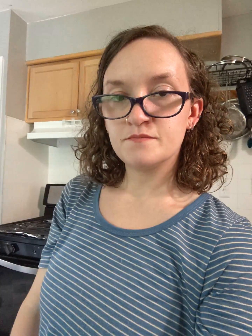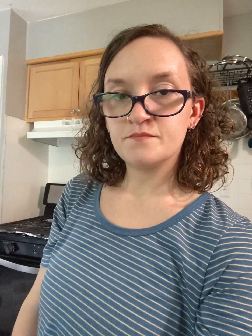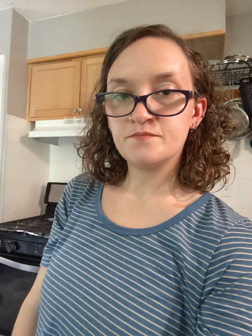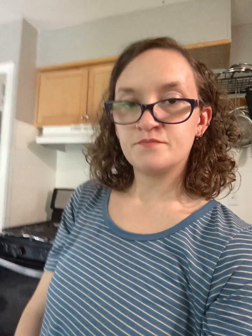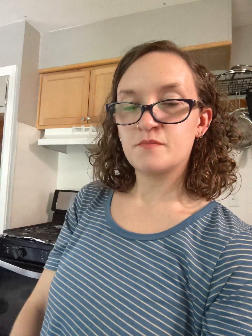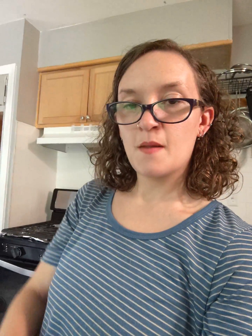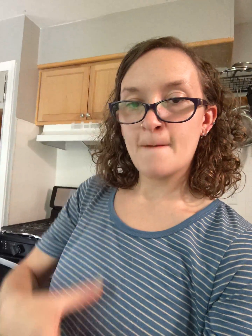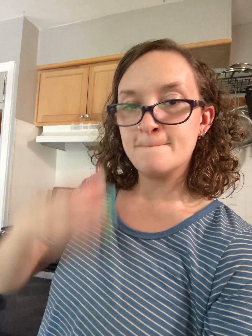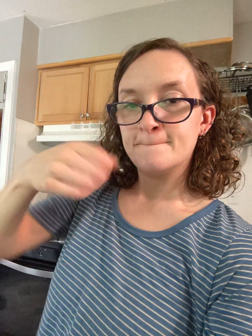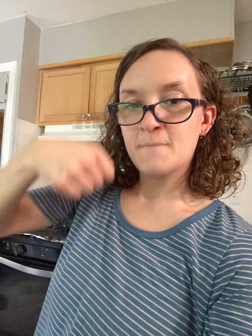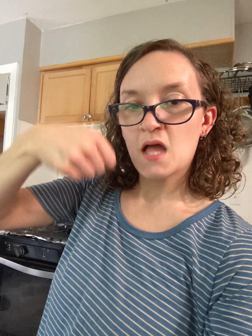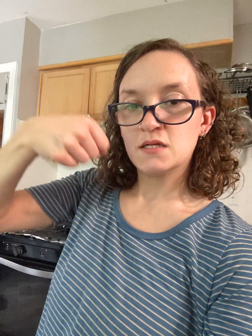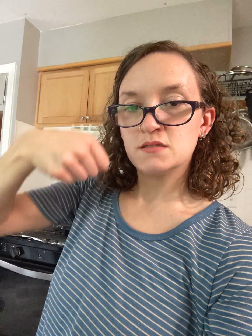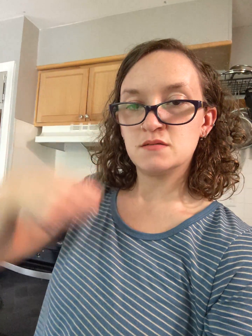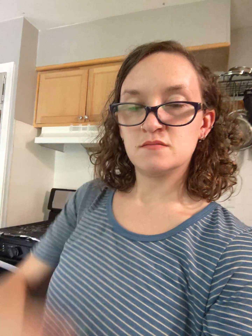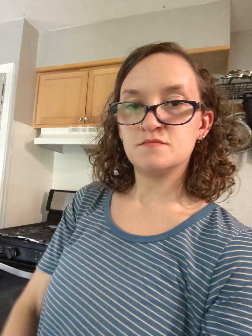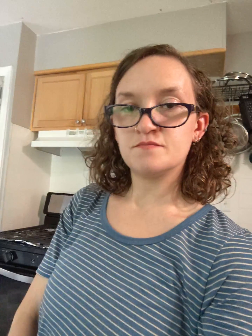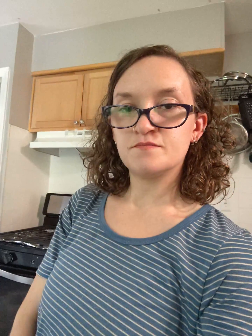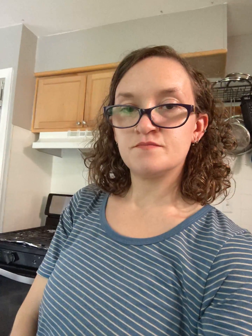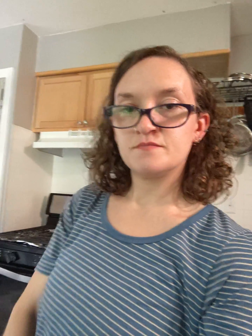bucket